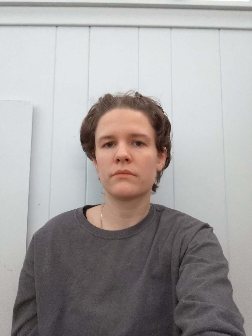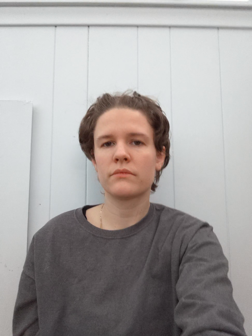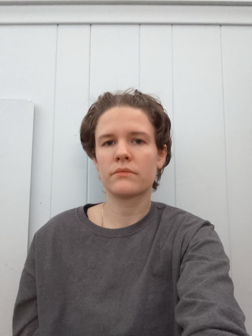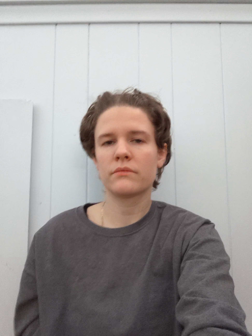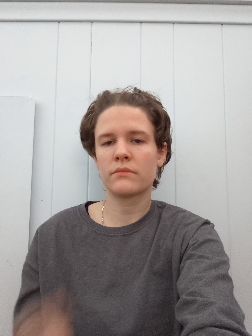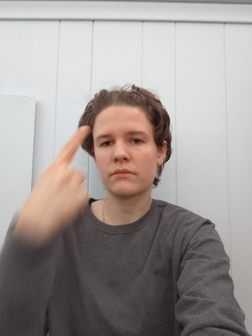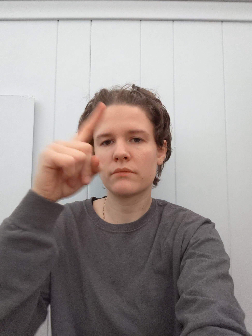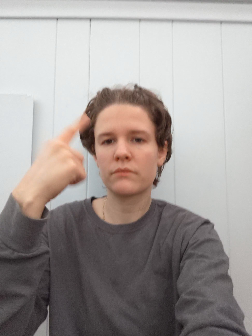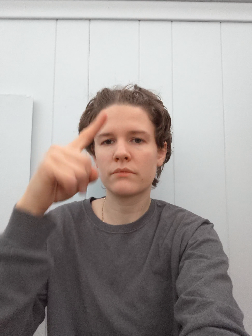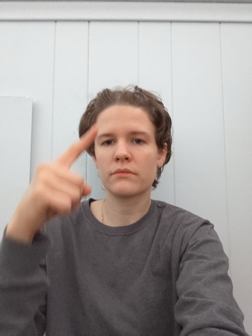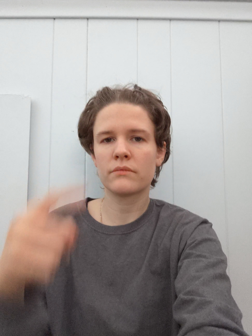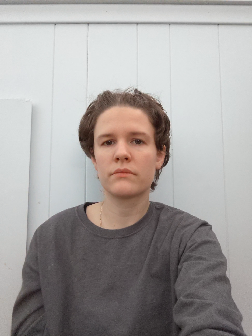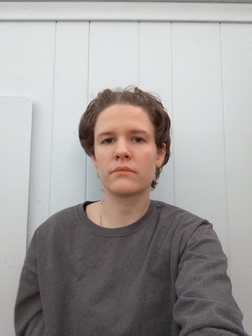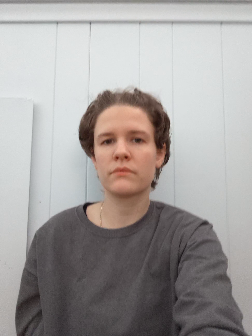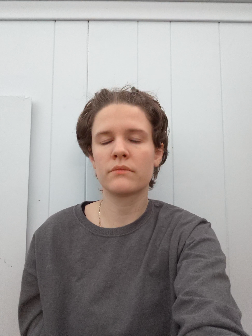for